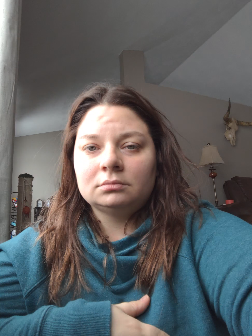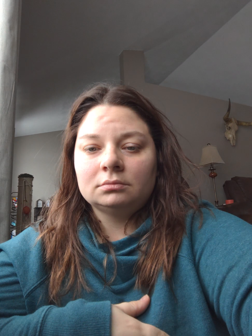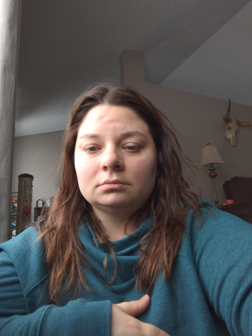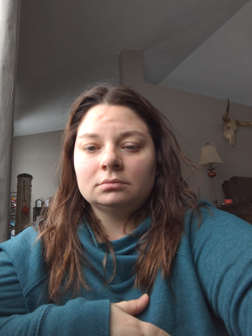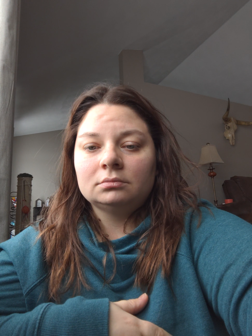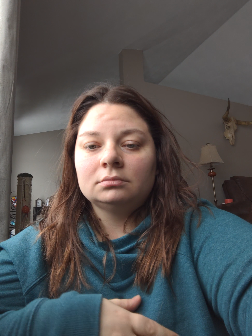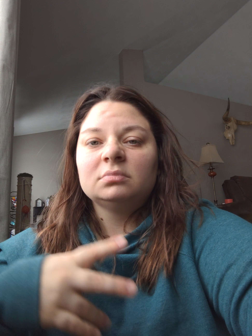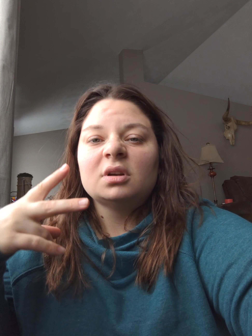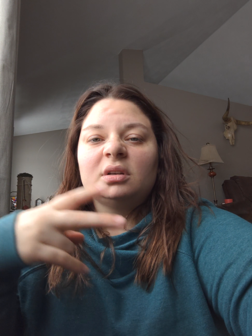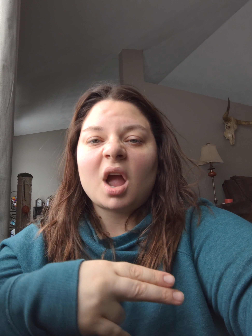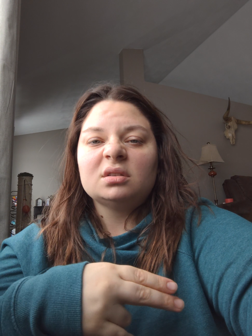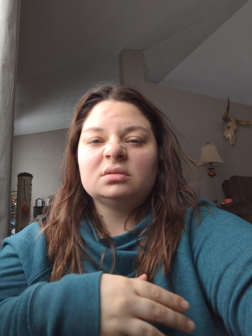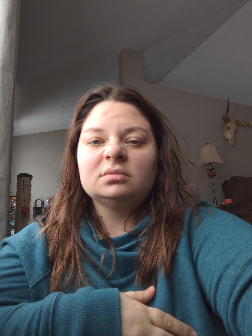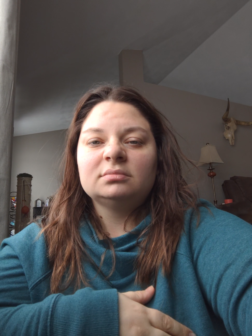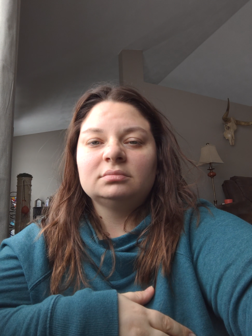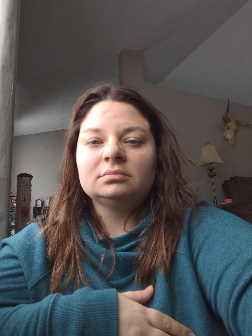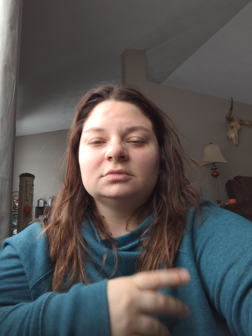cut